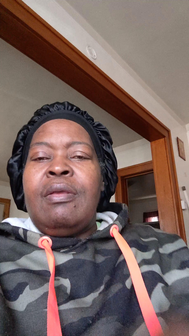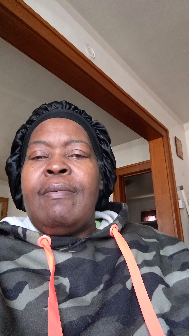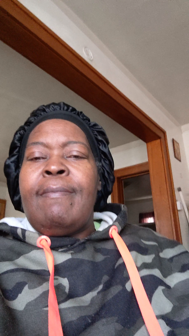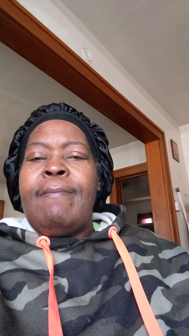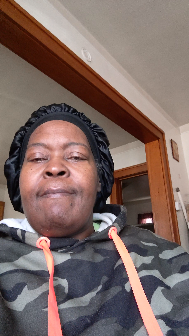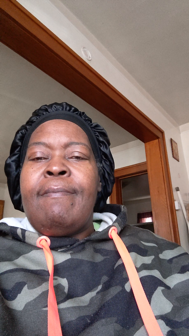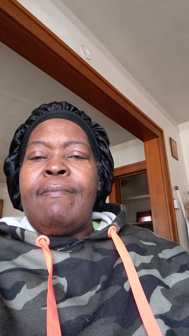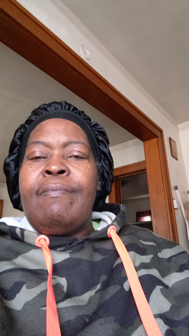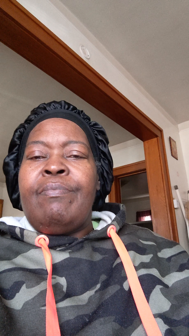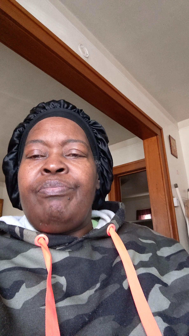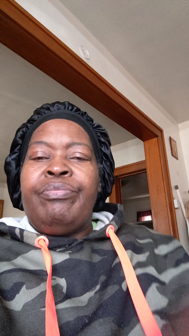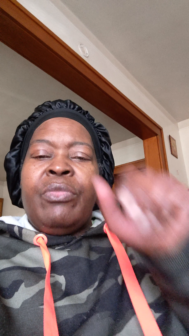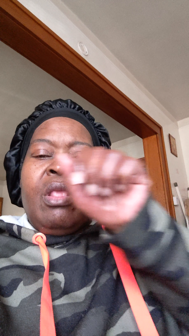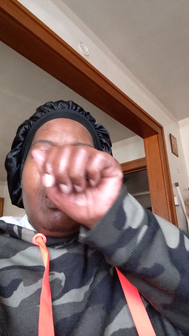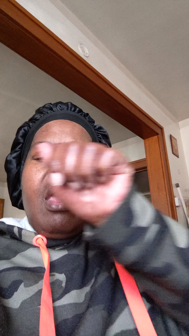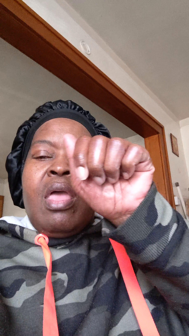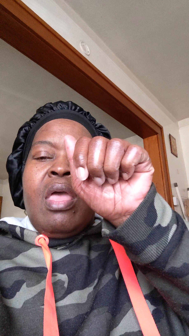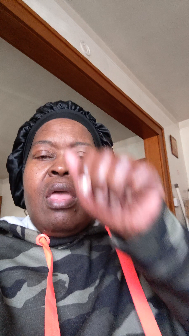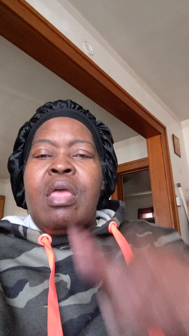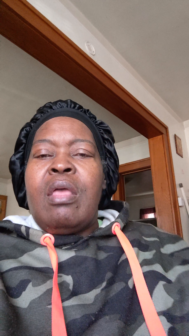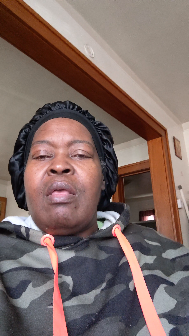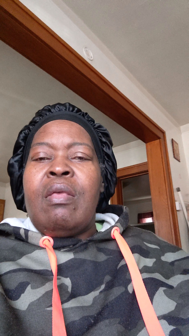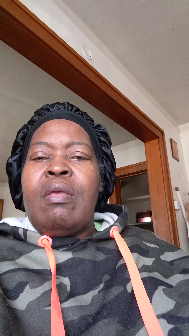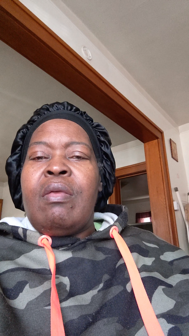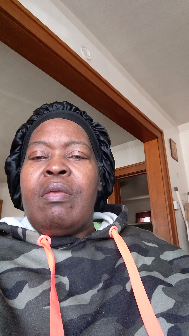a